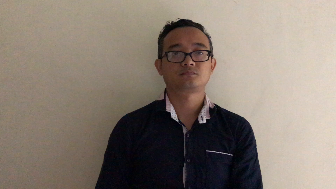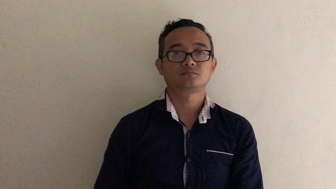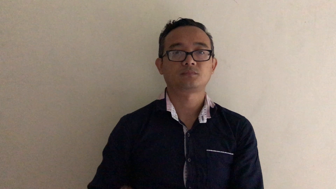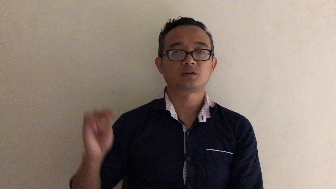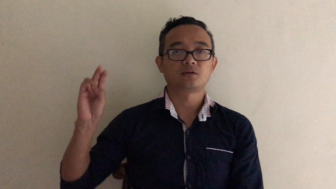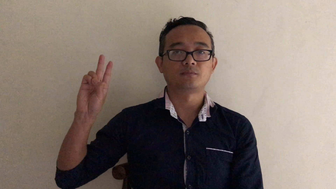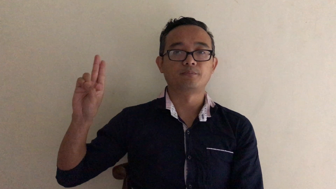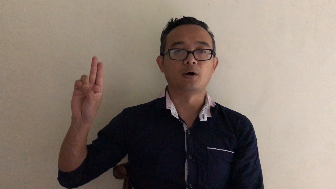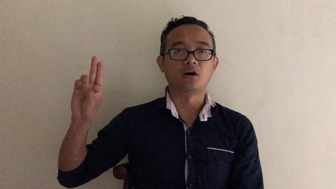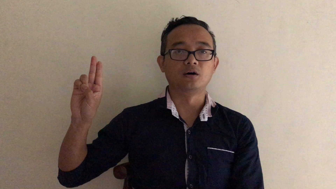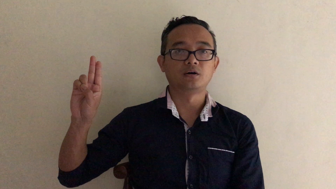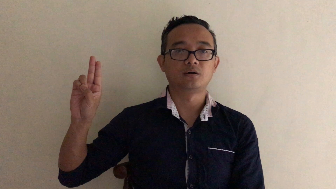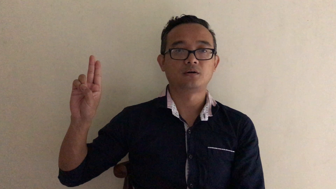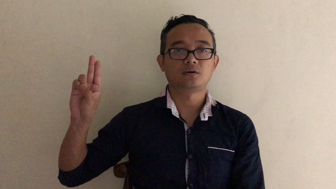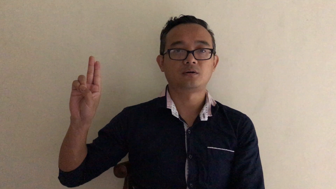भ